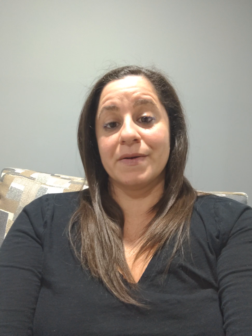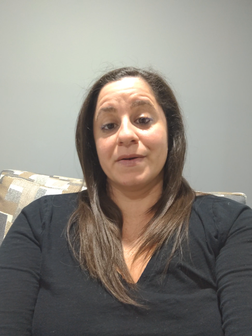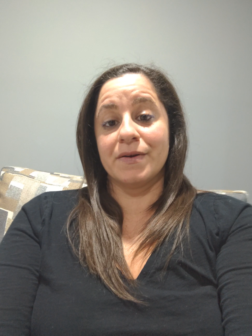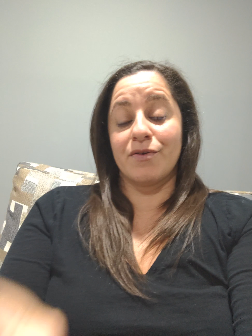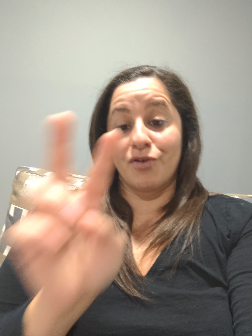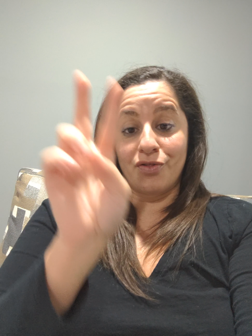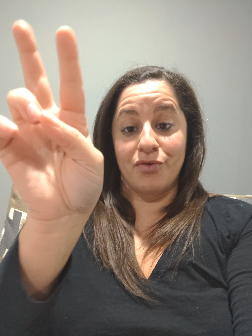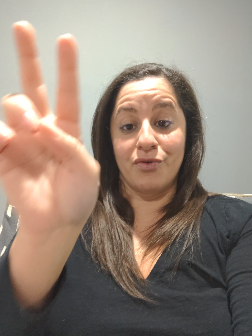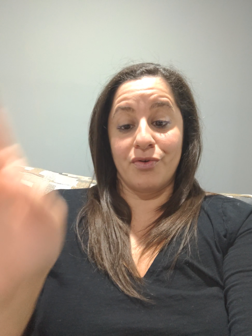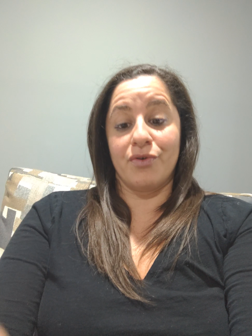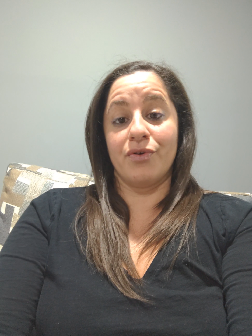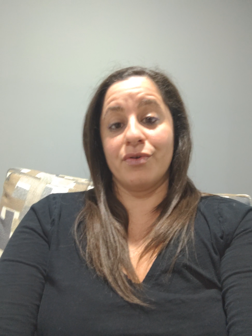look